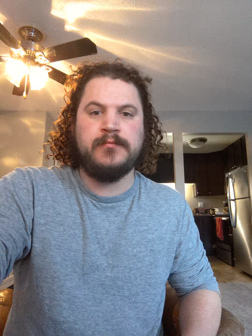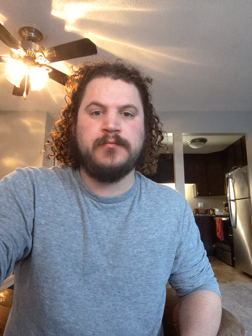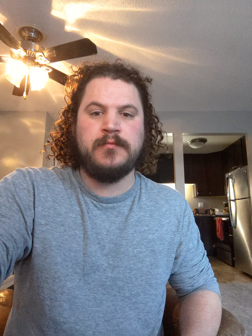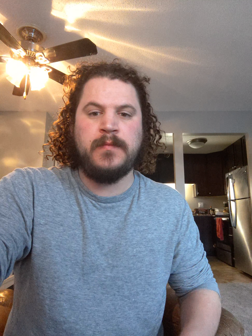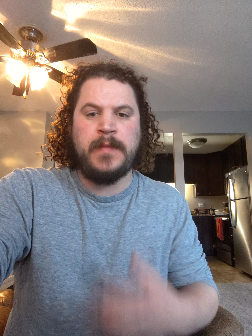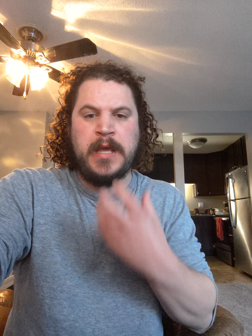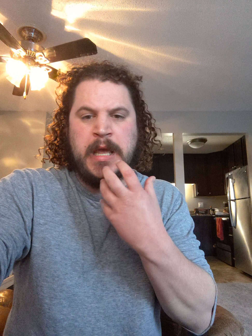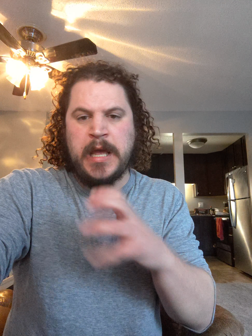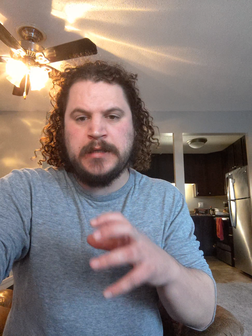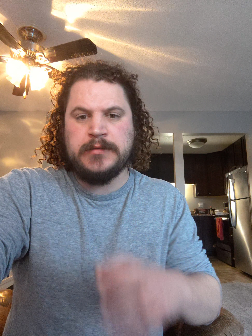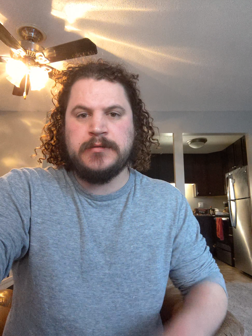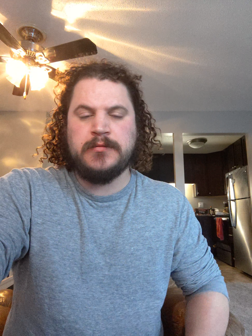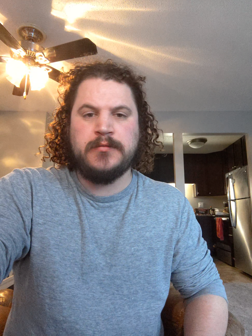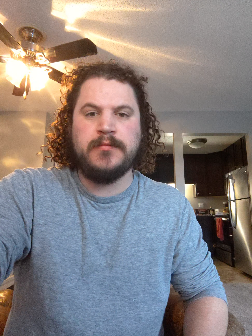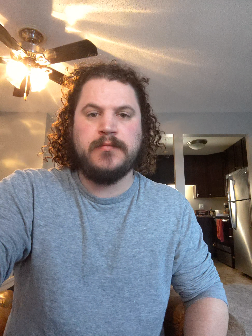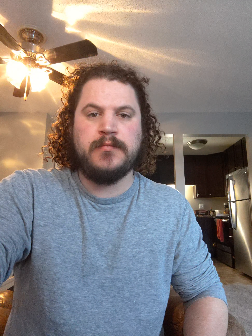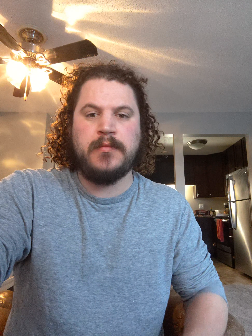hot